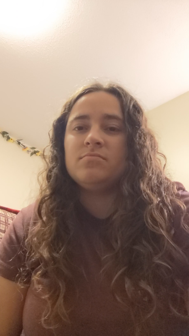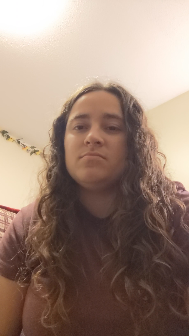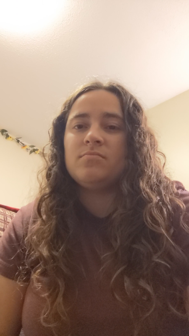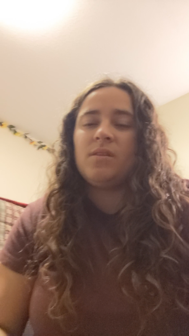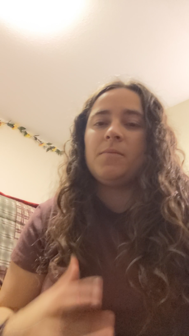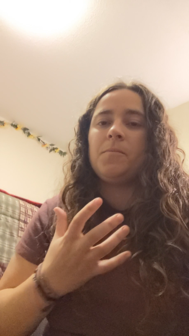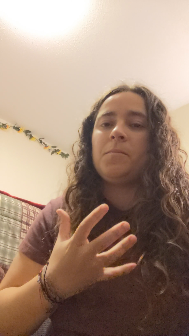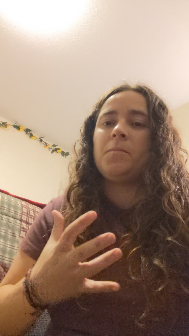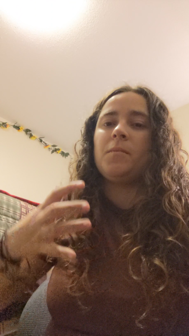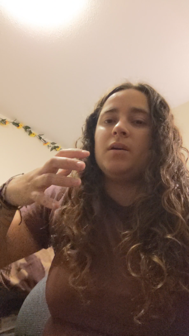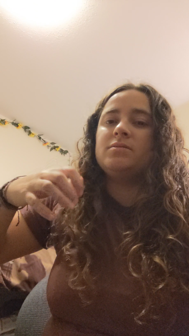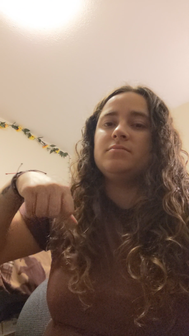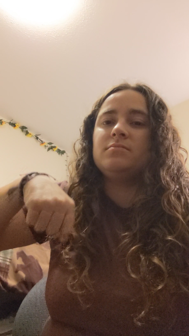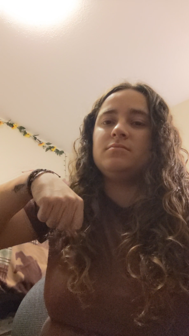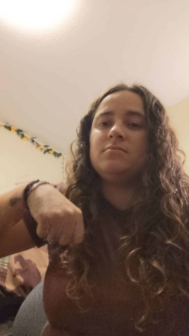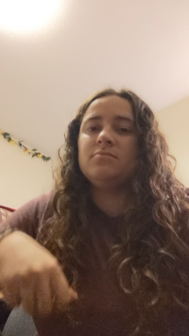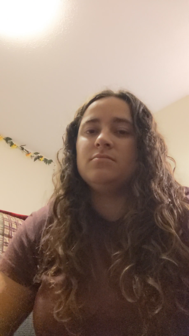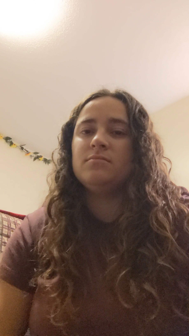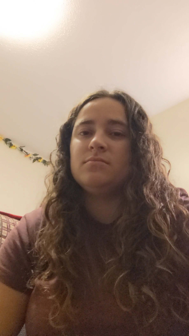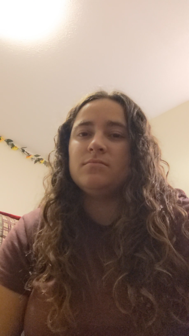bucket